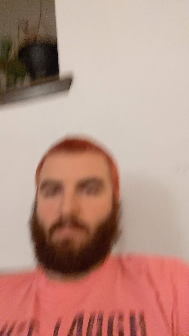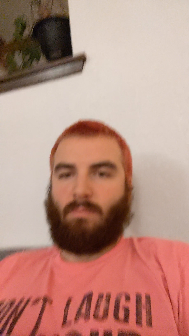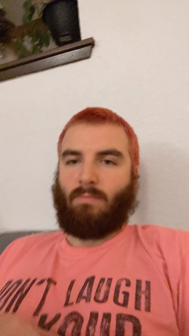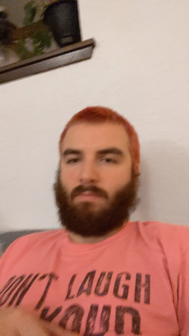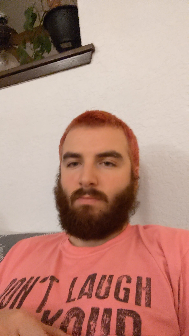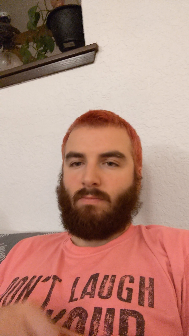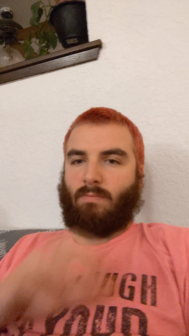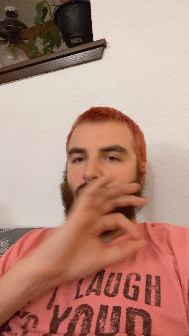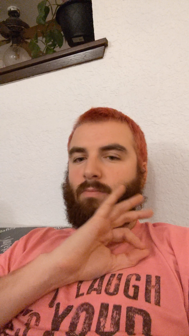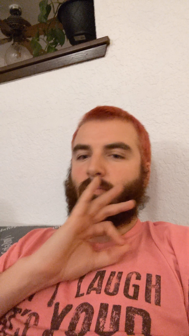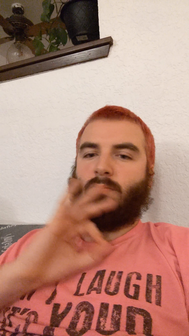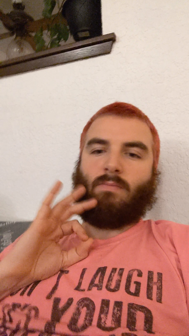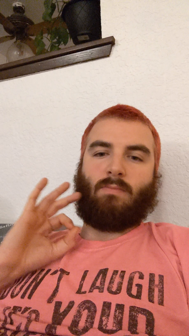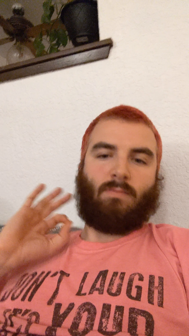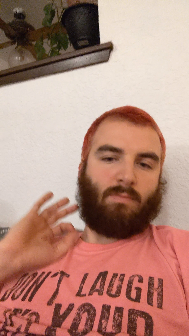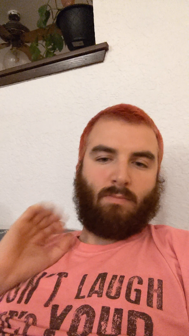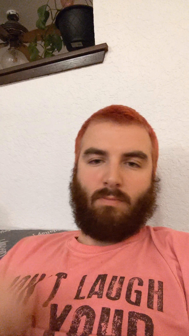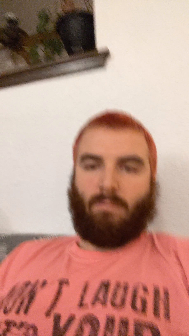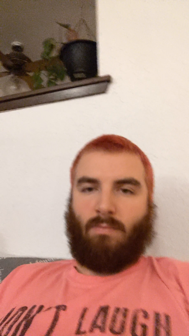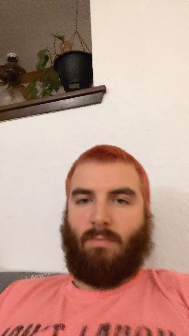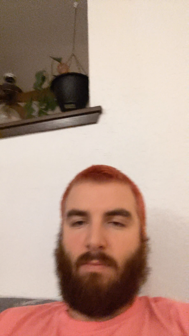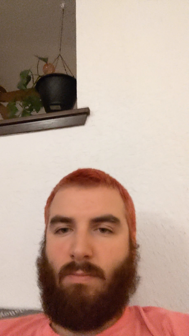beads